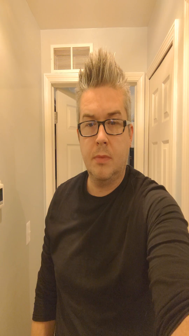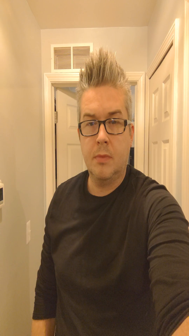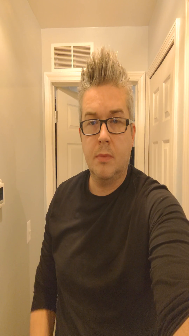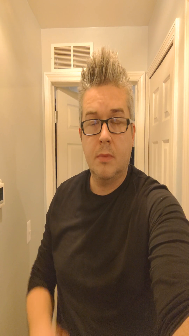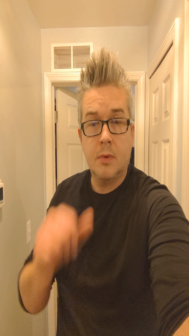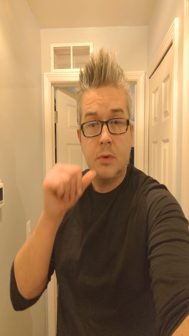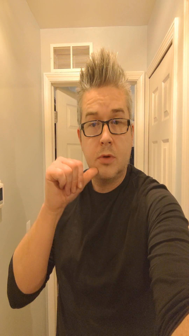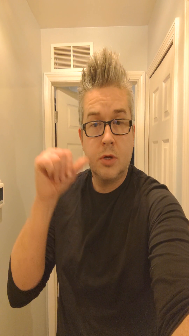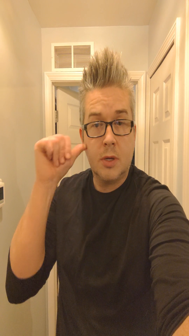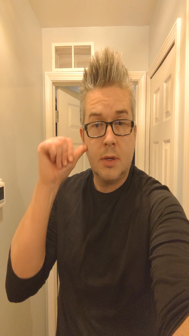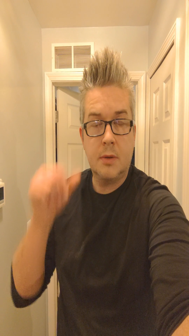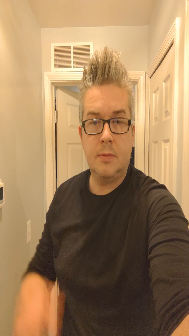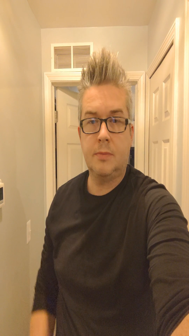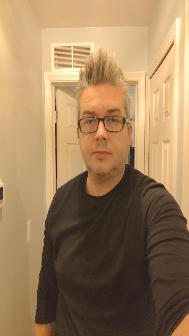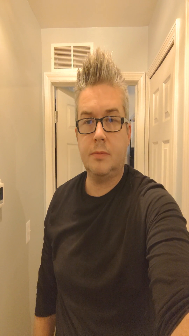yesterday